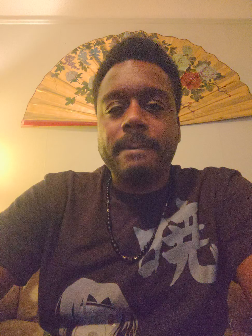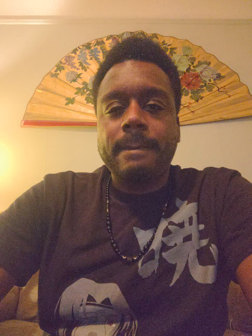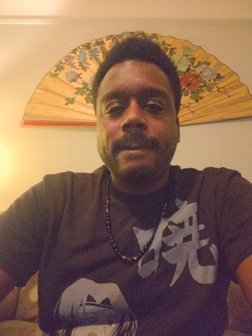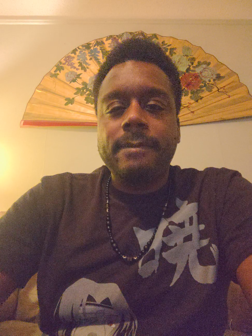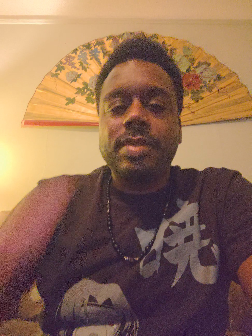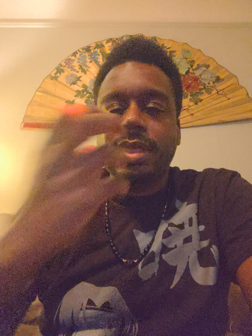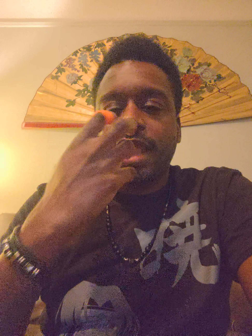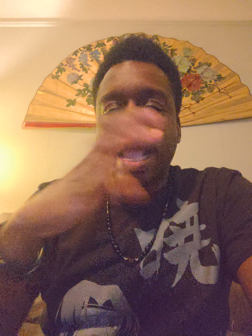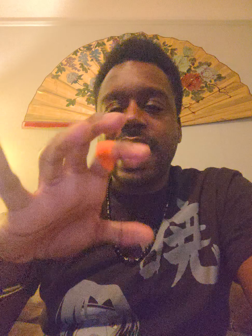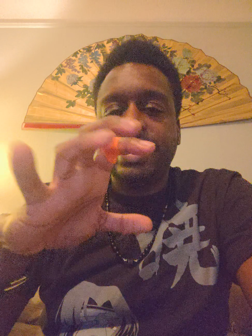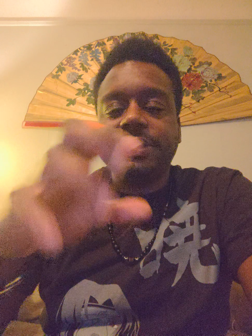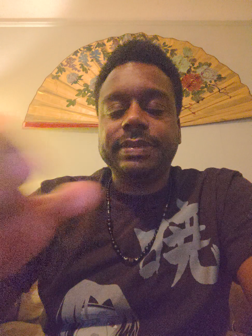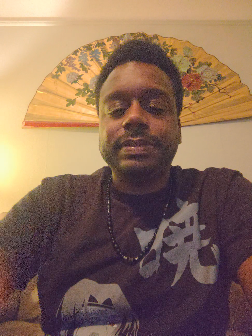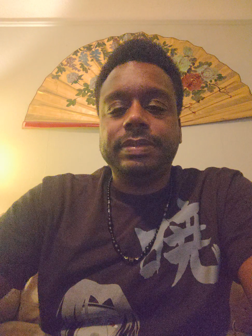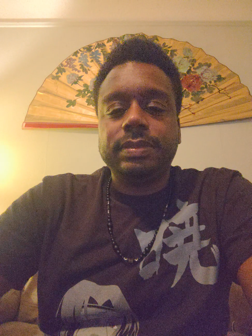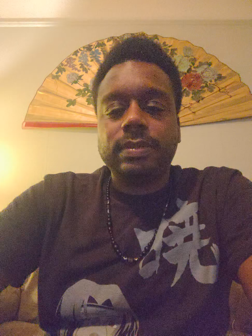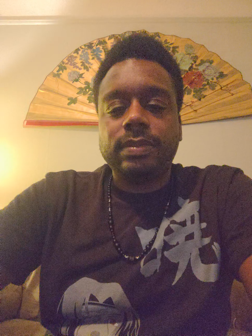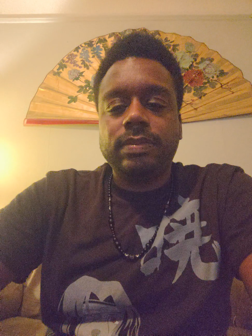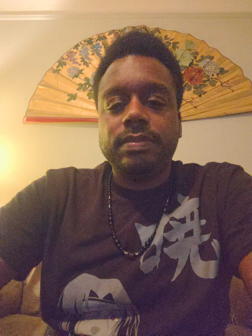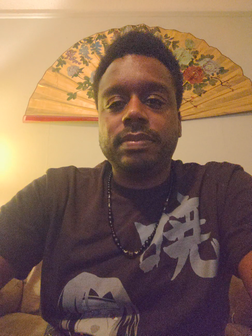hot